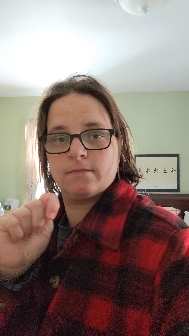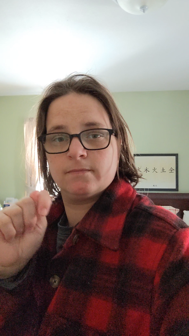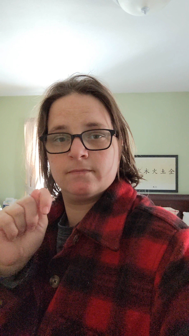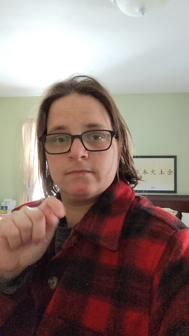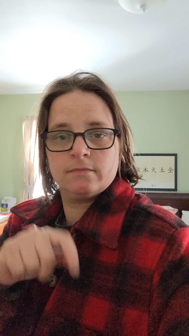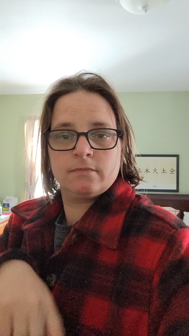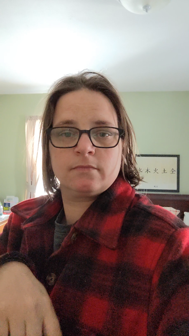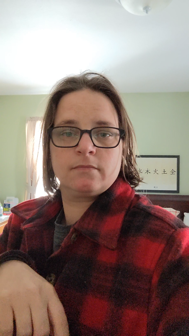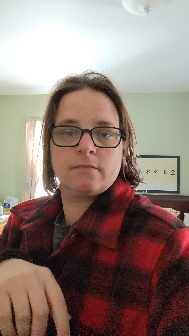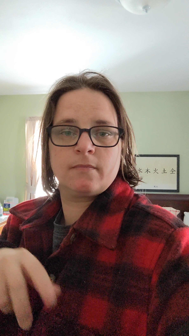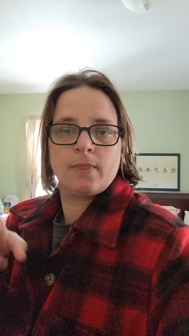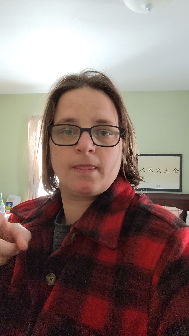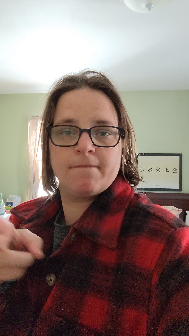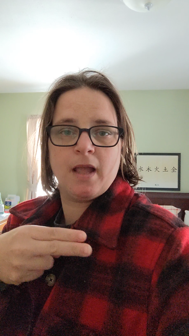belt